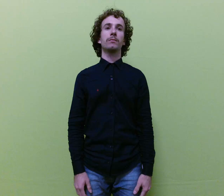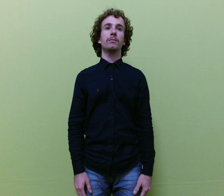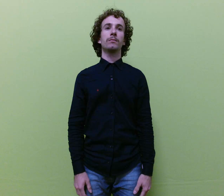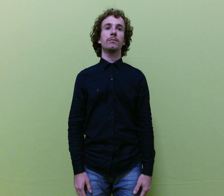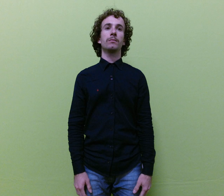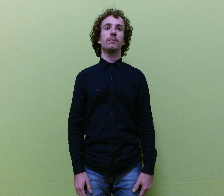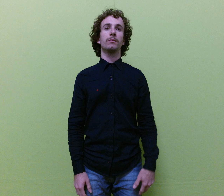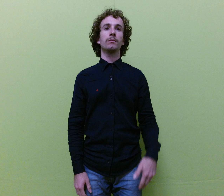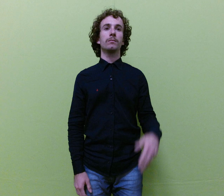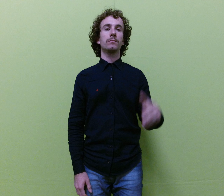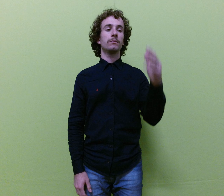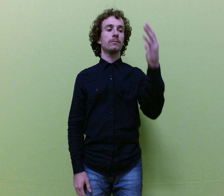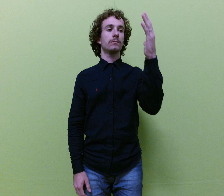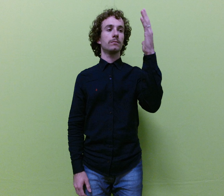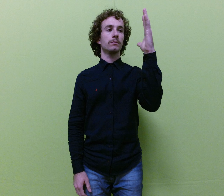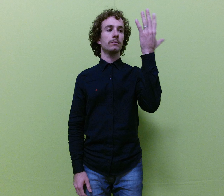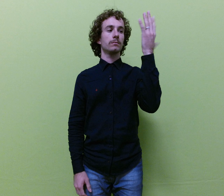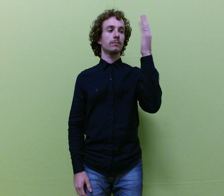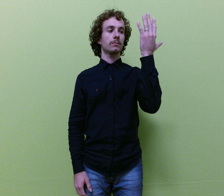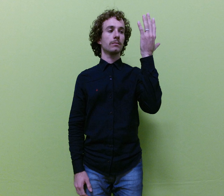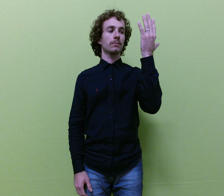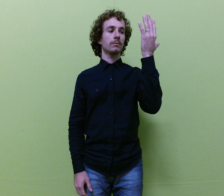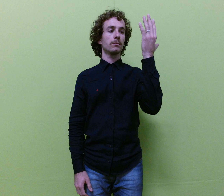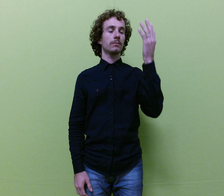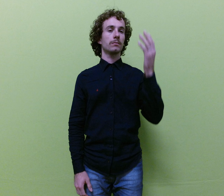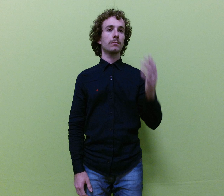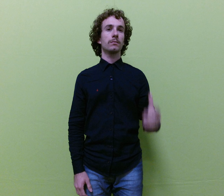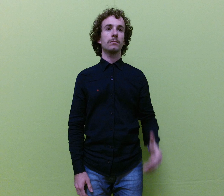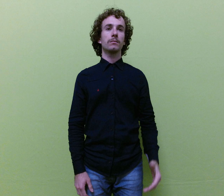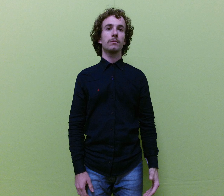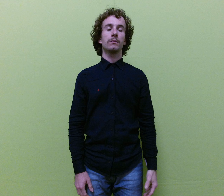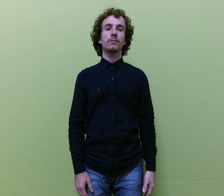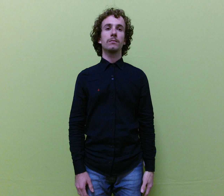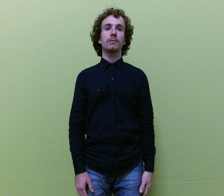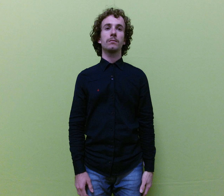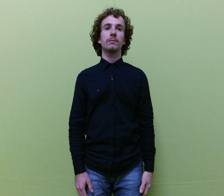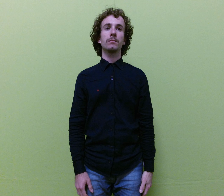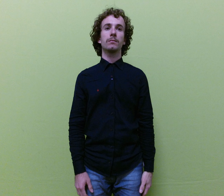espelho